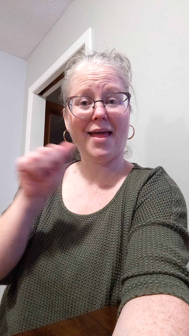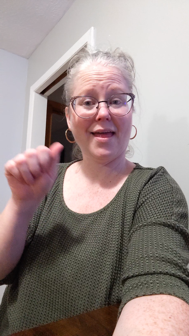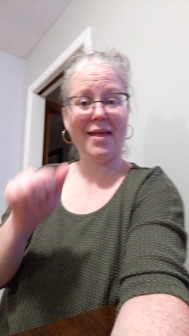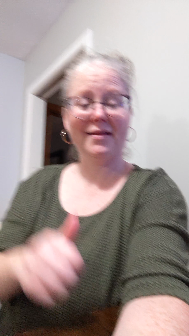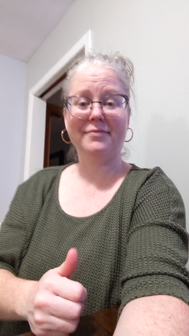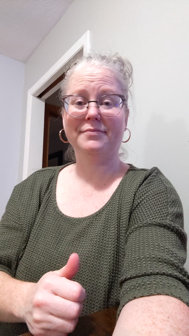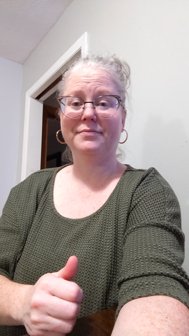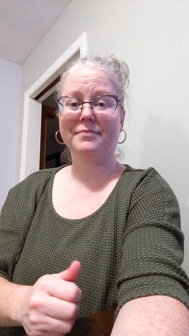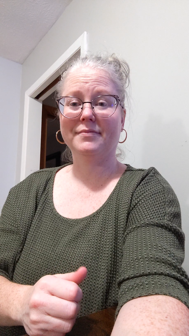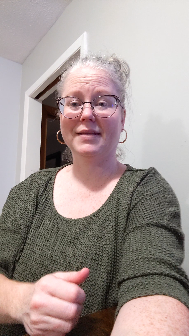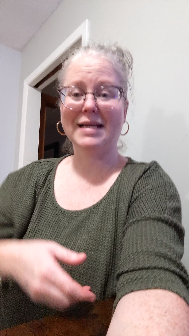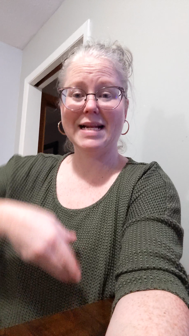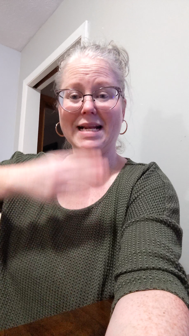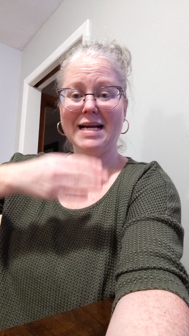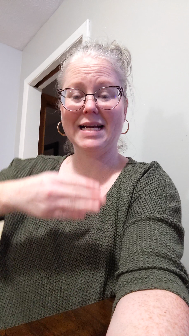kick